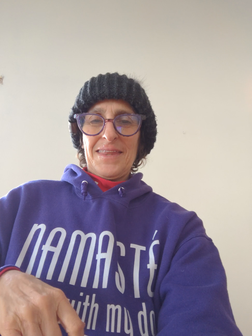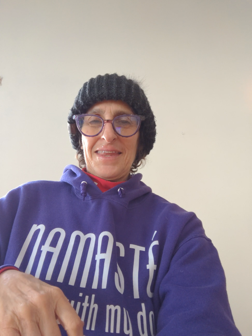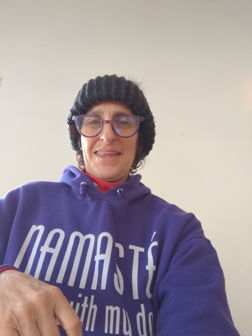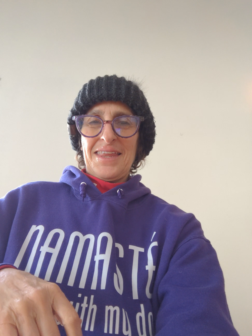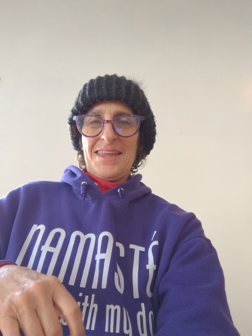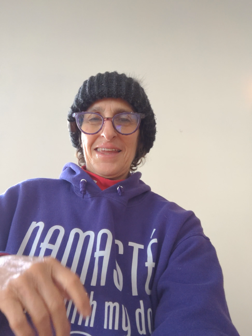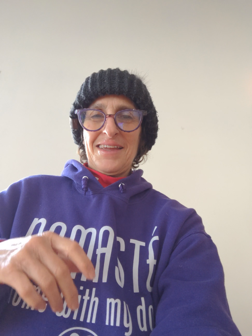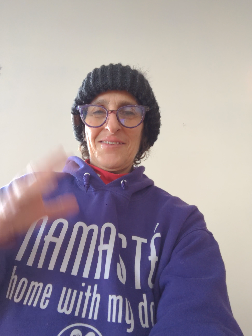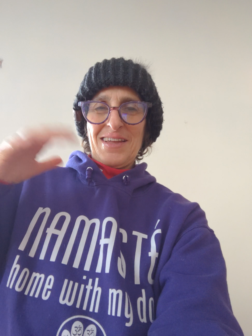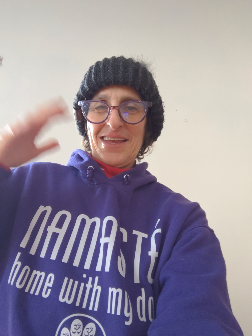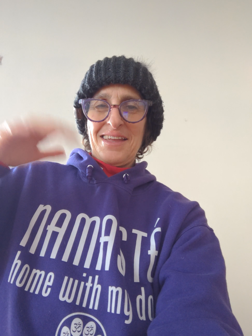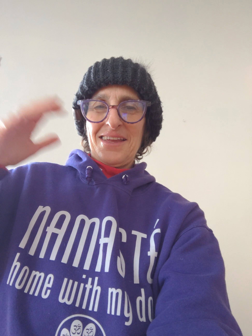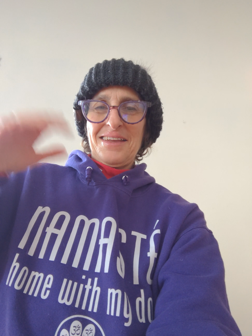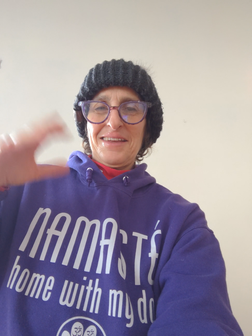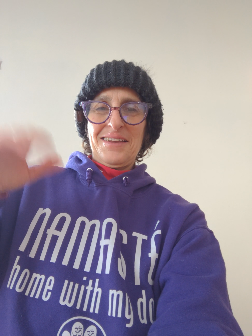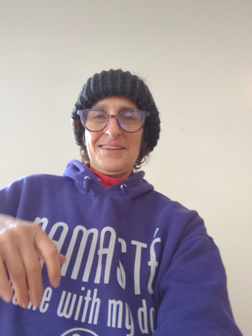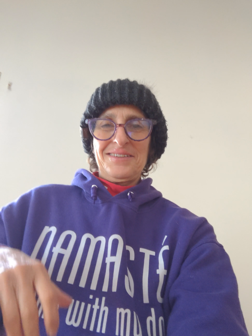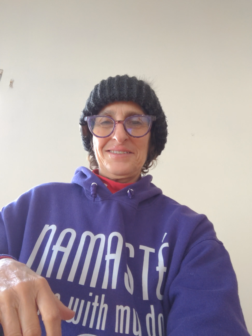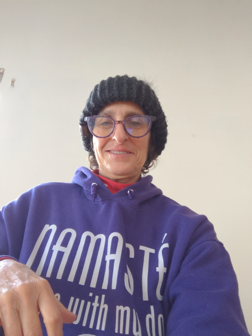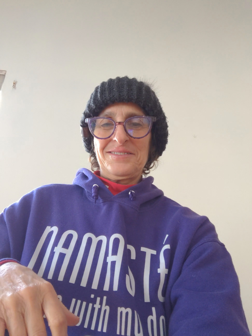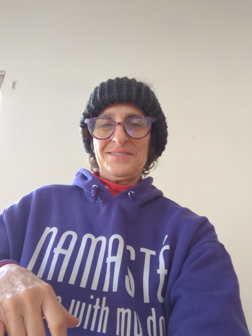rain